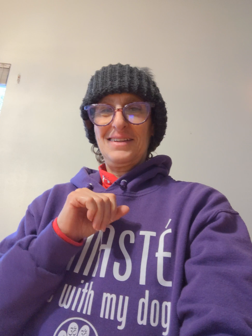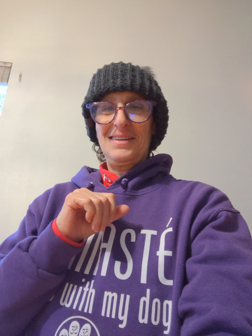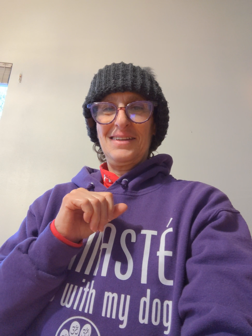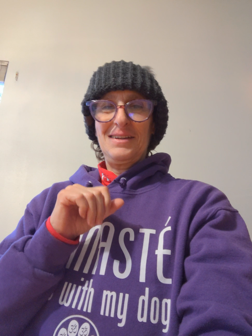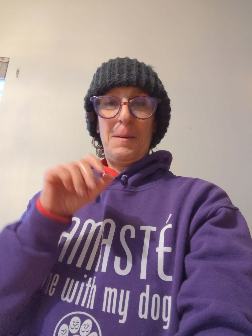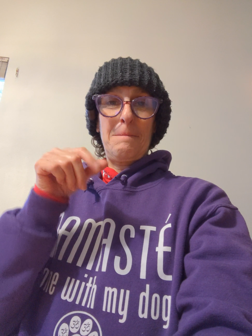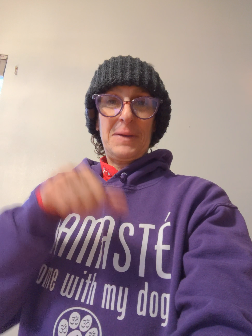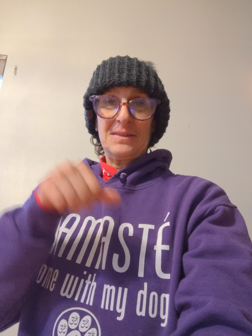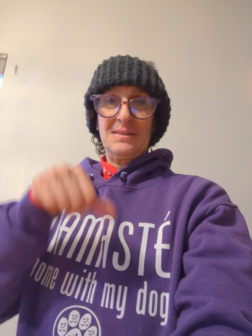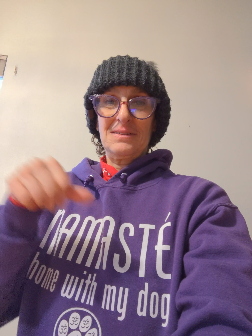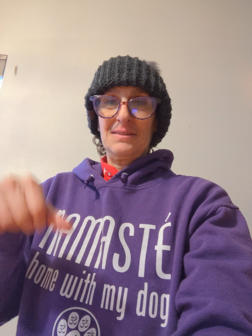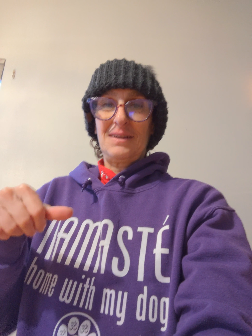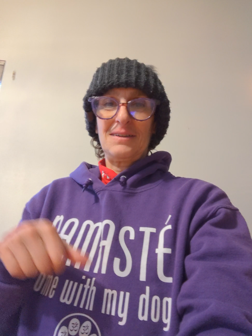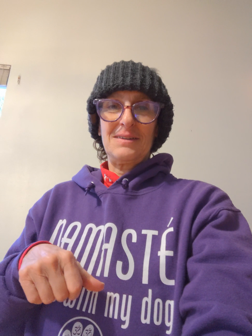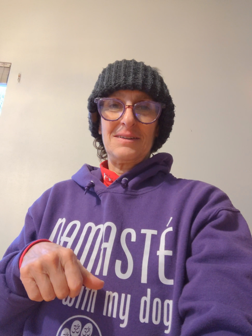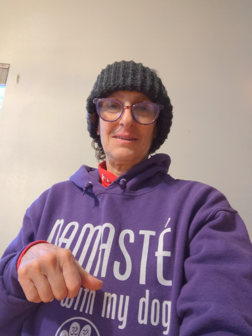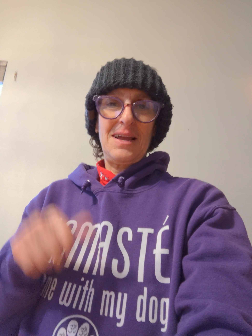puzzle